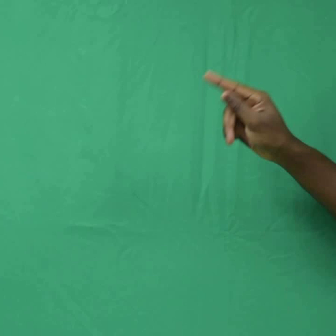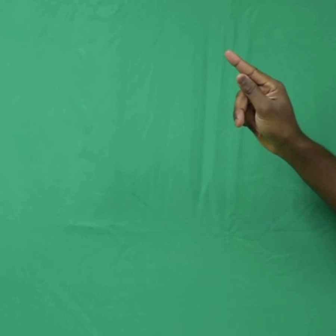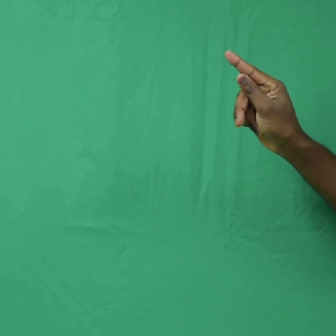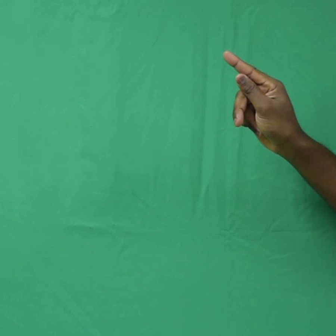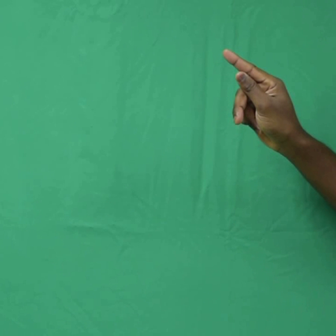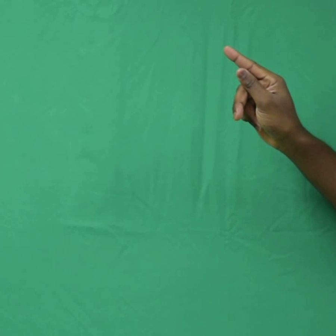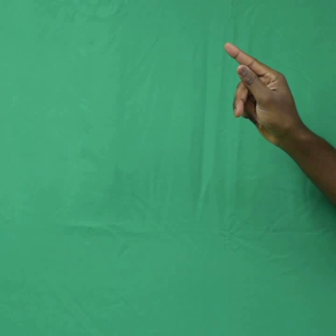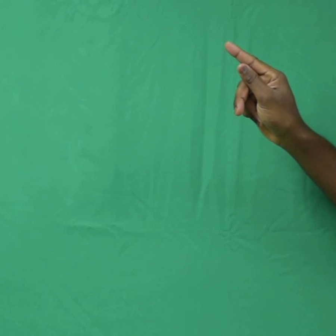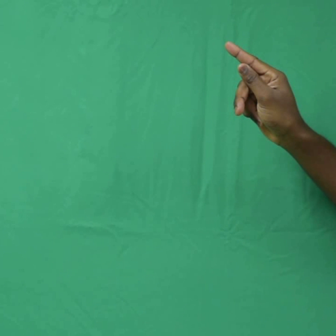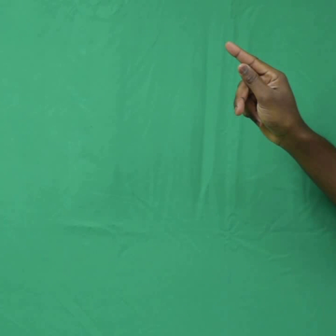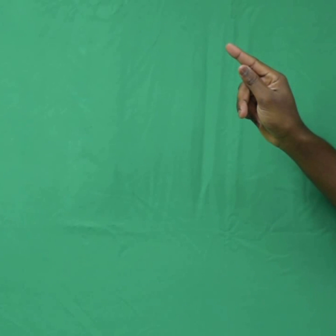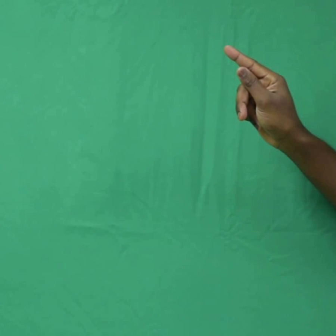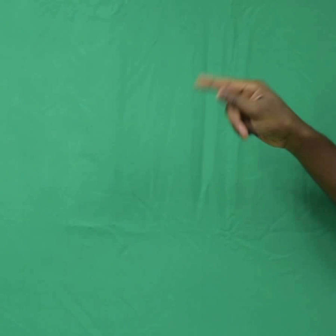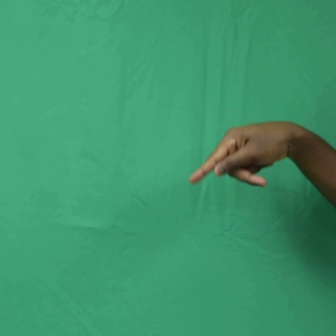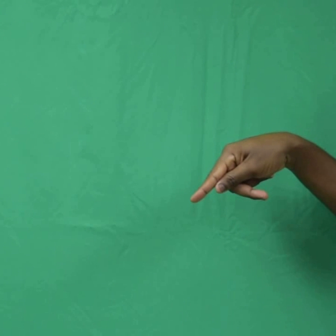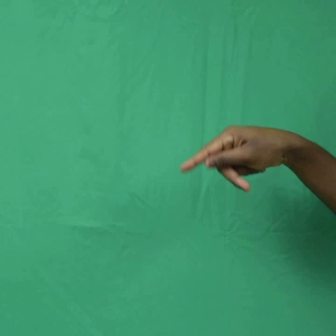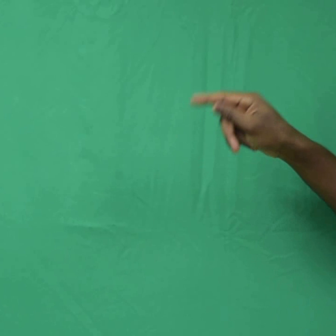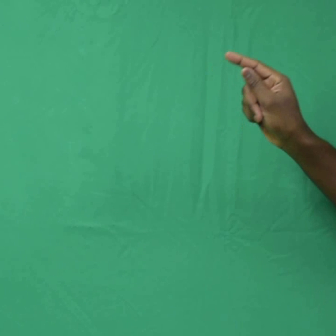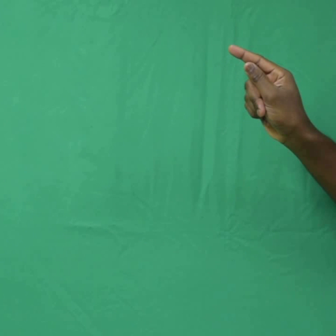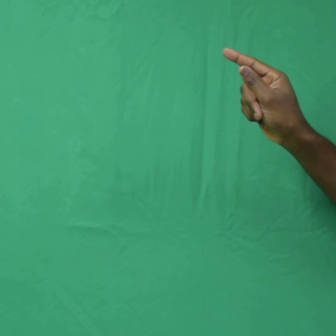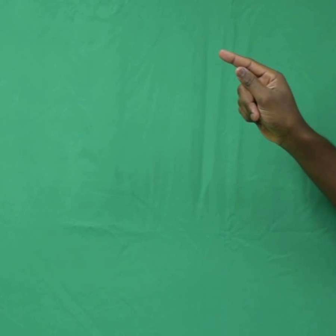K